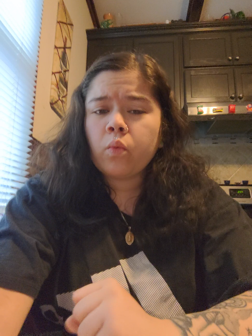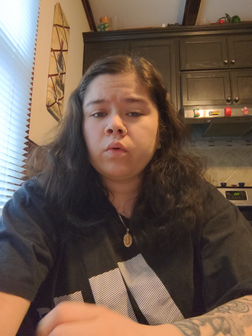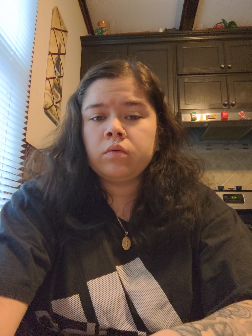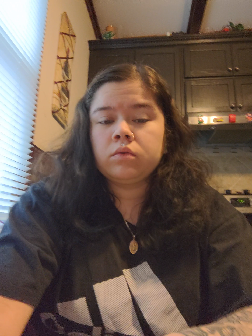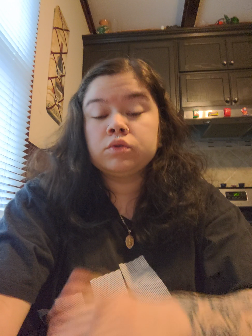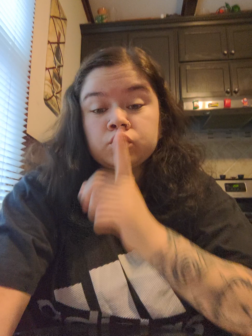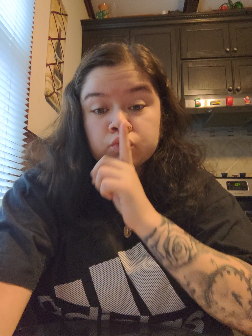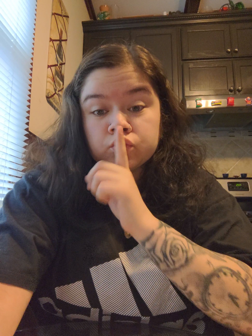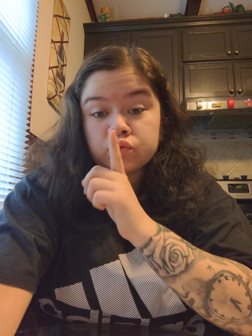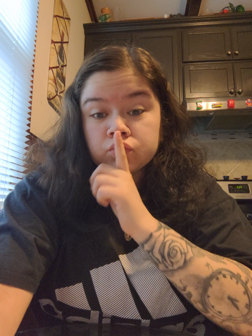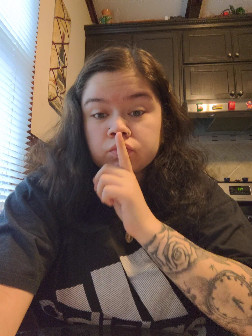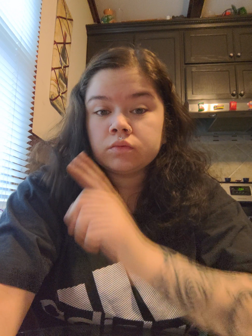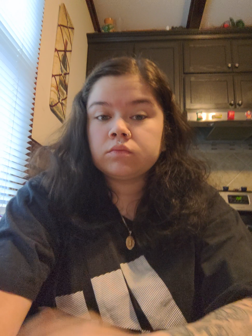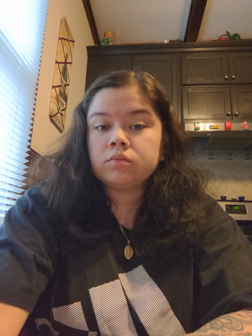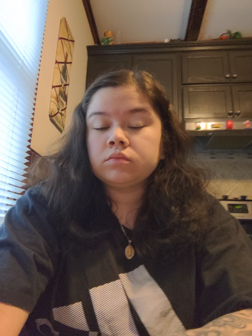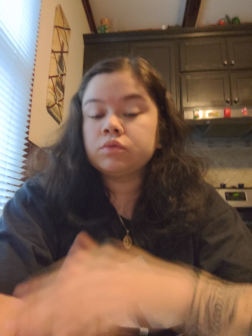shhh